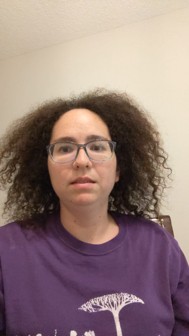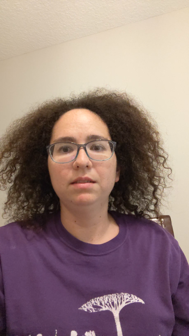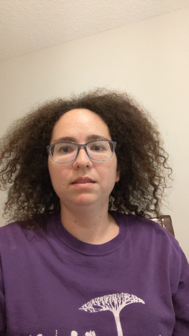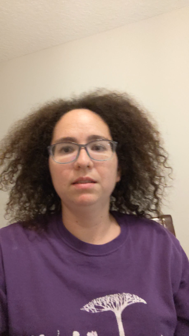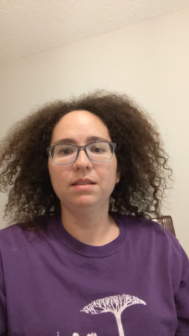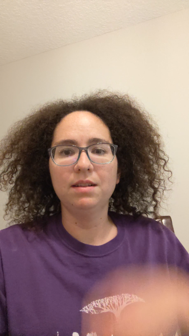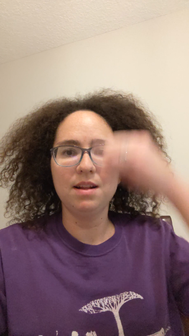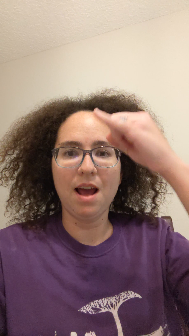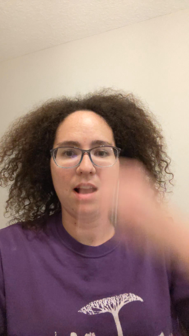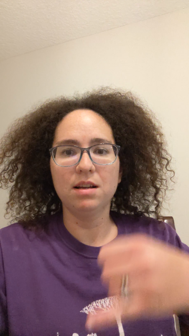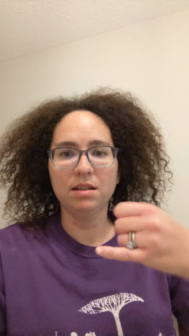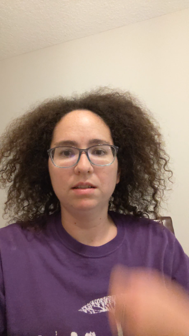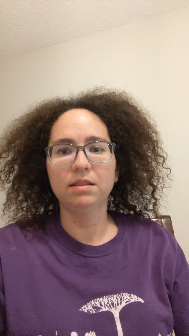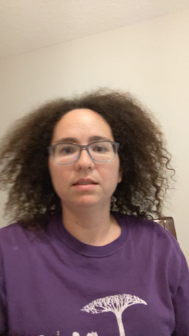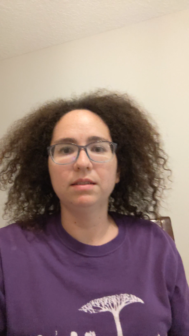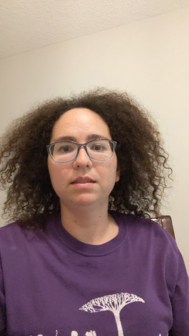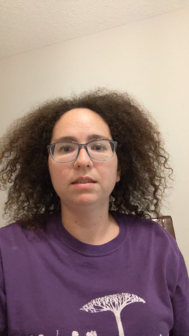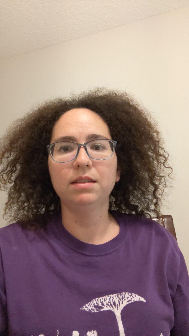last